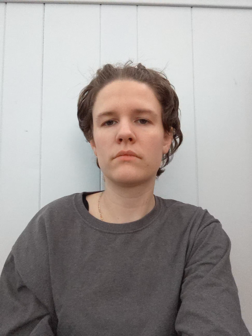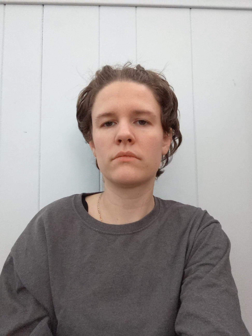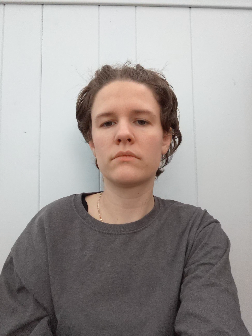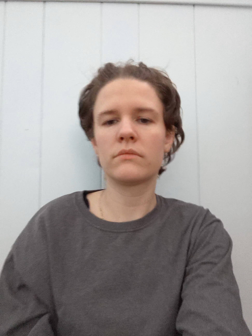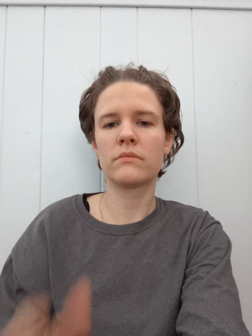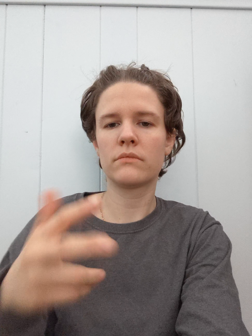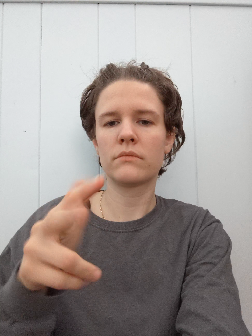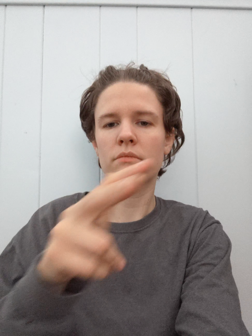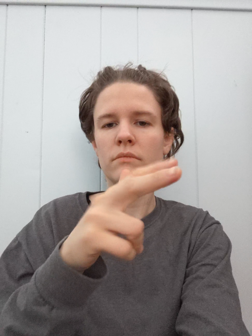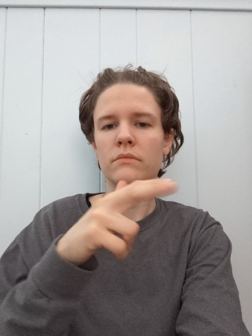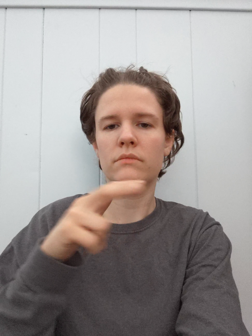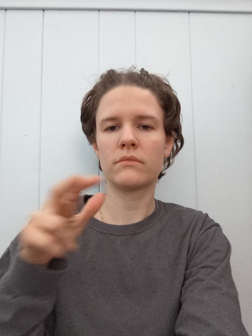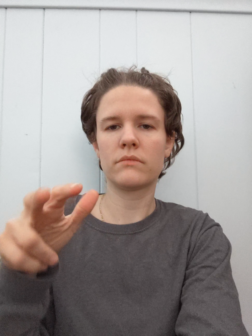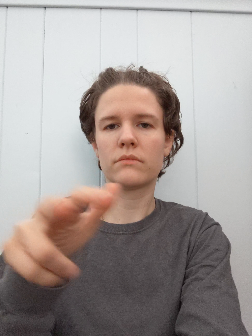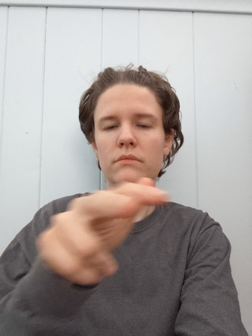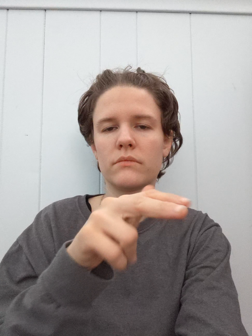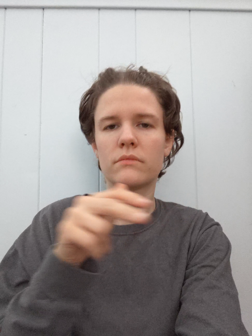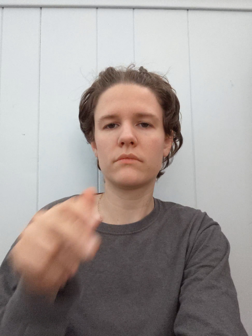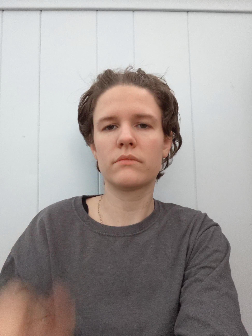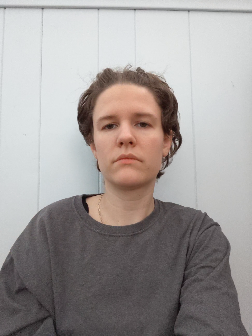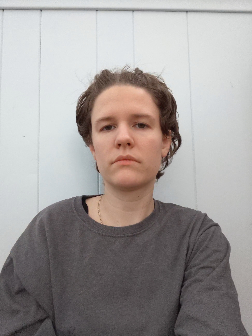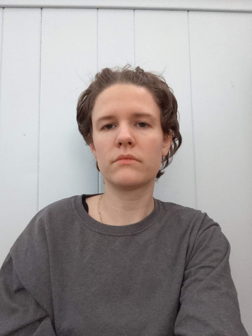helicopter